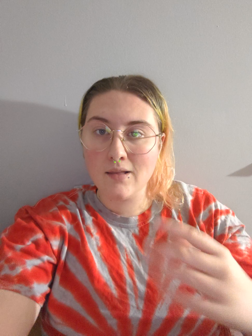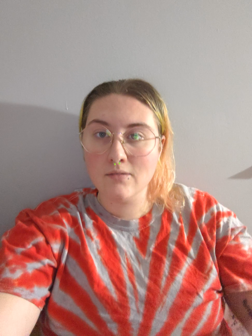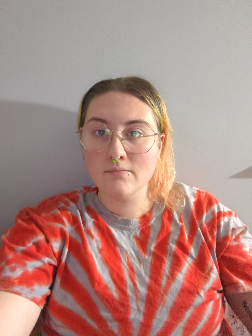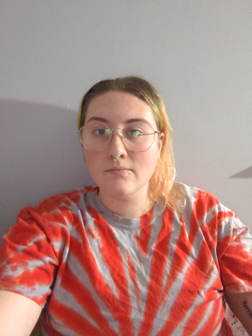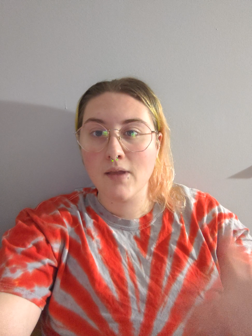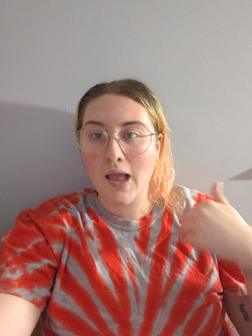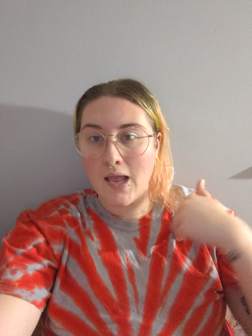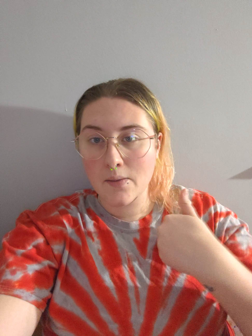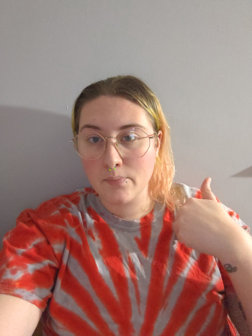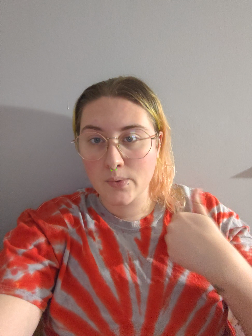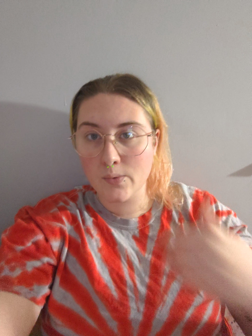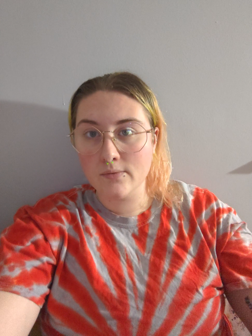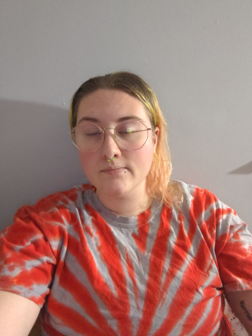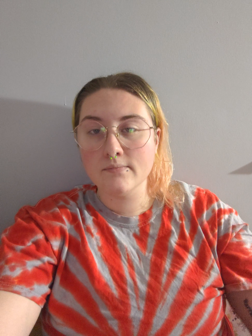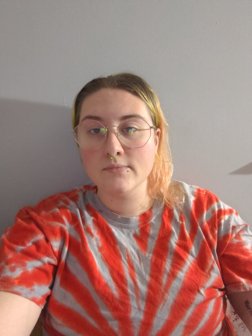animal